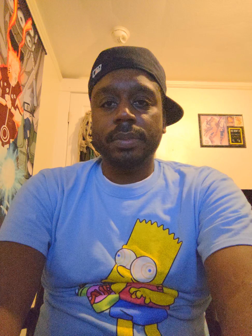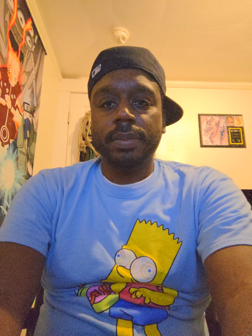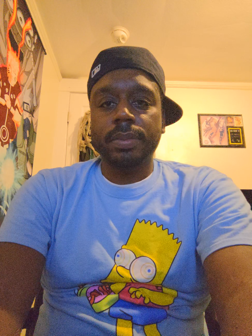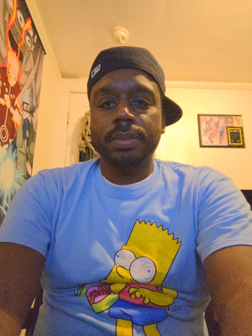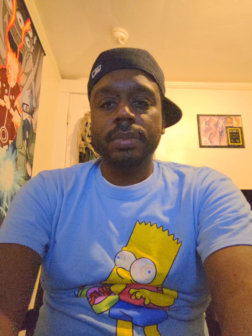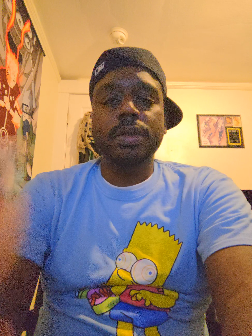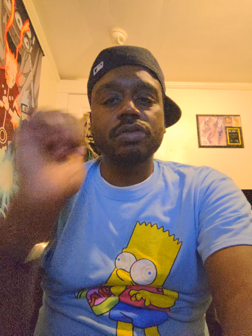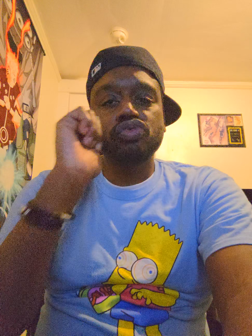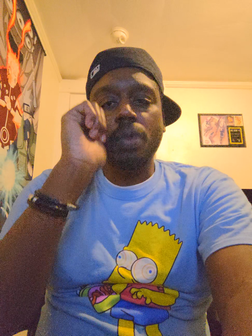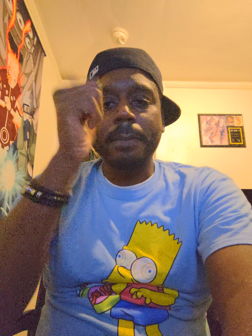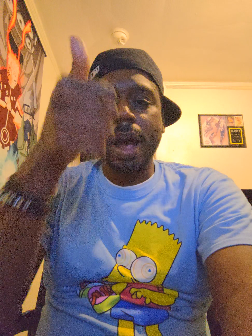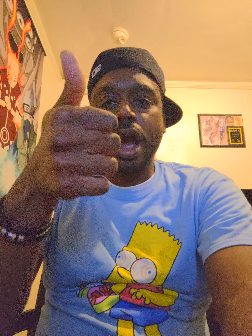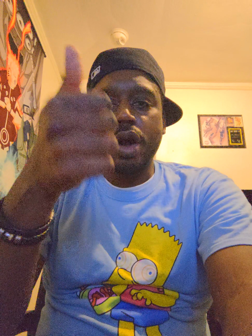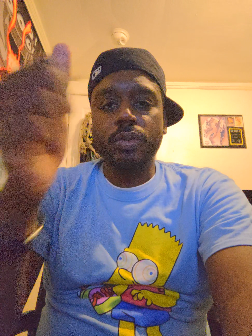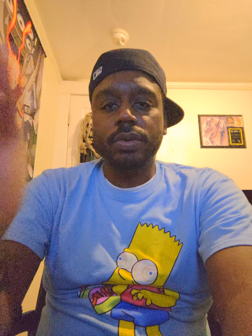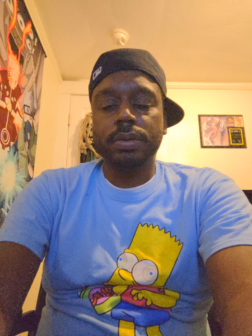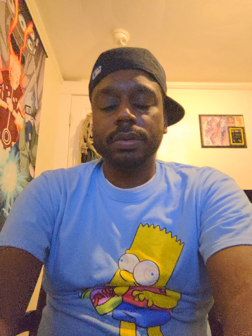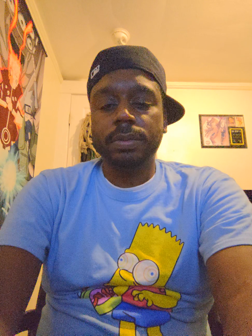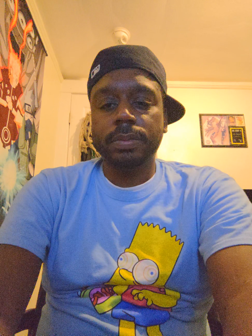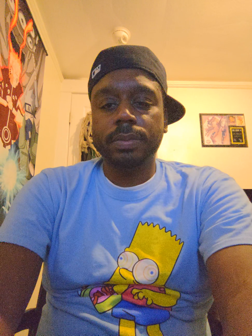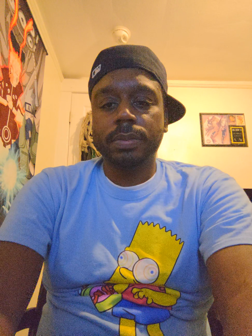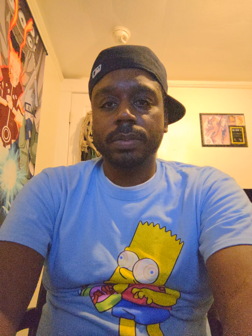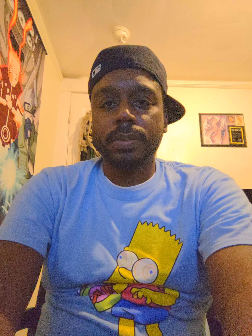tomorrow